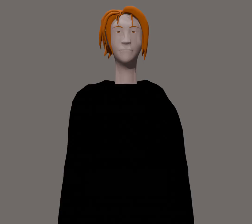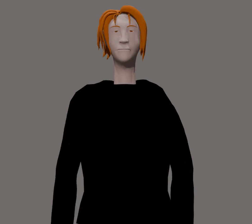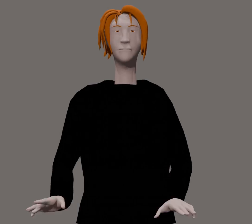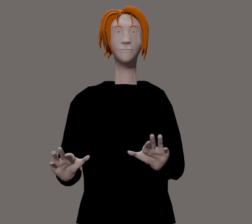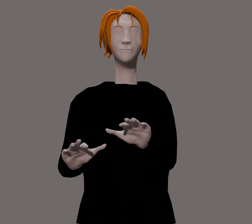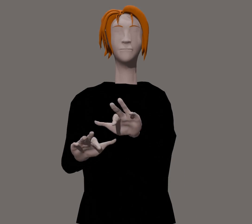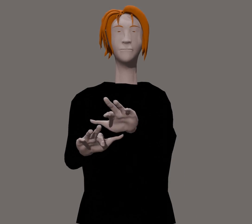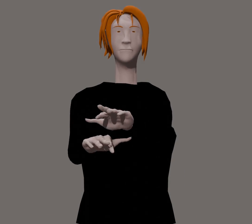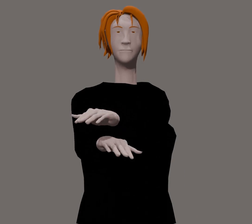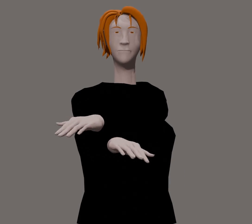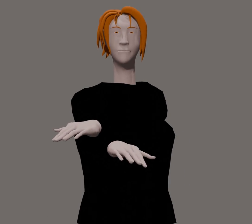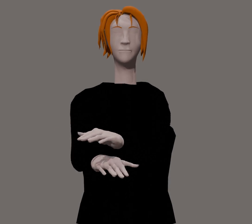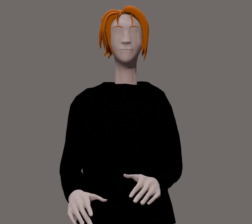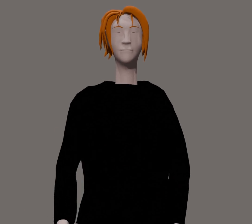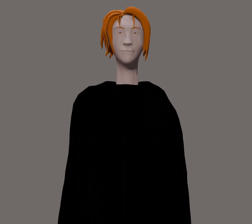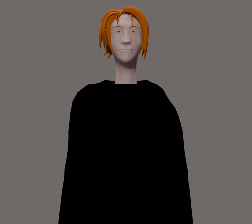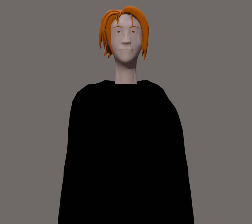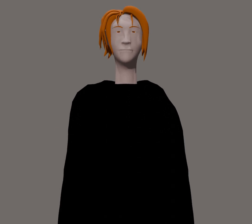Congregate